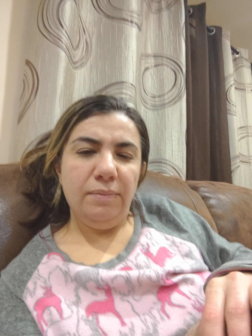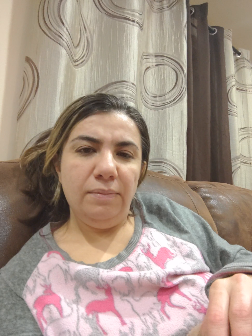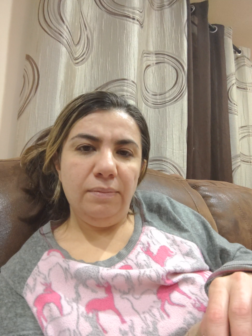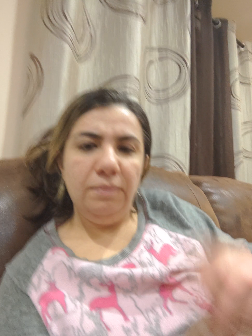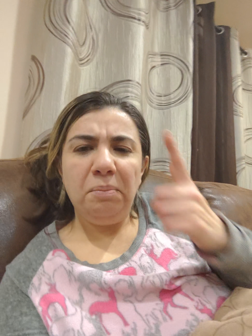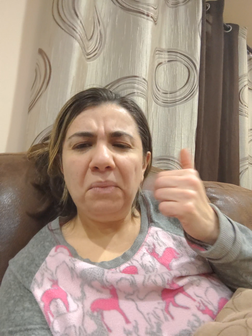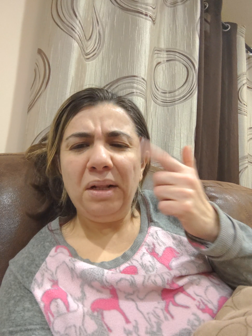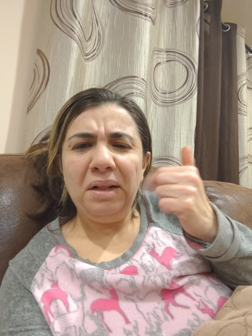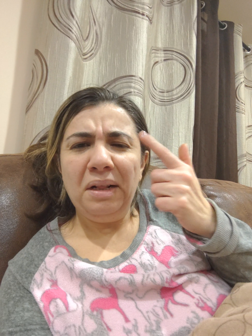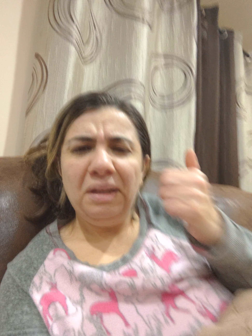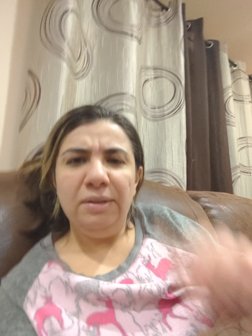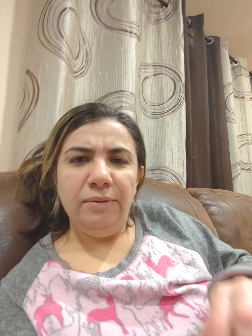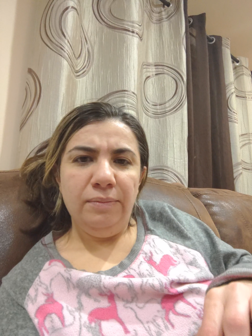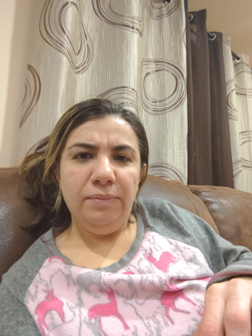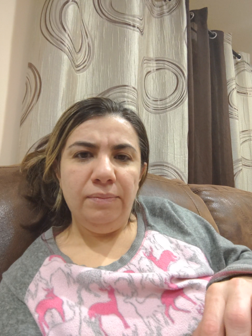cry